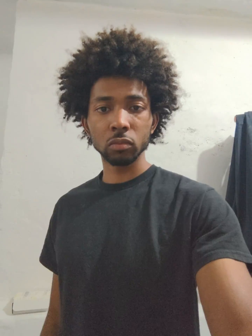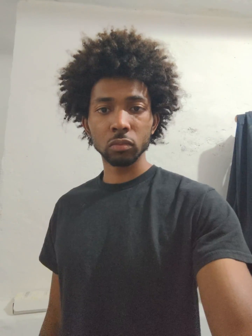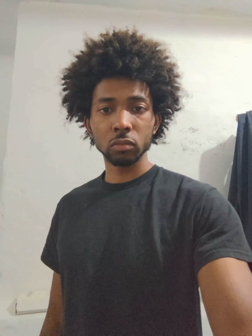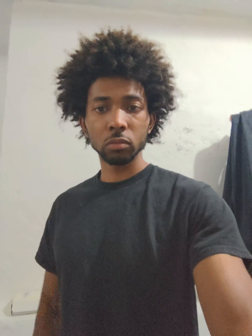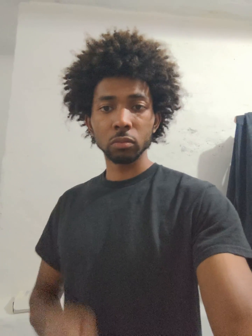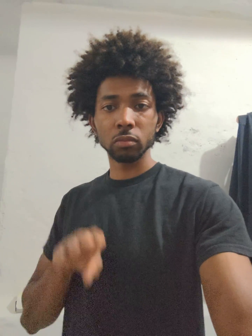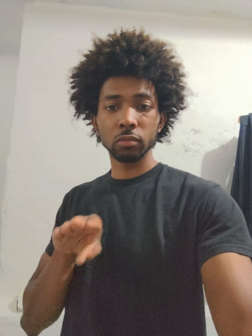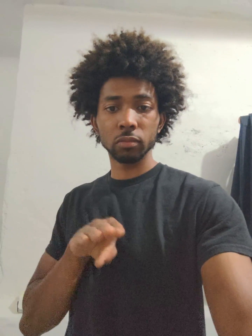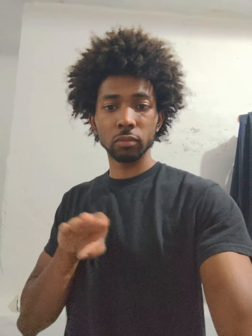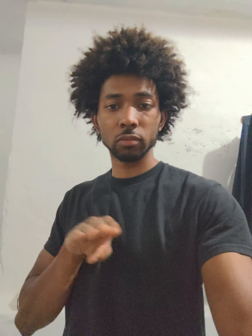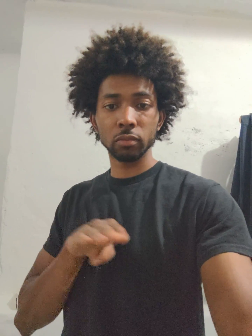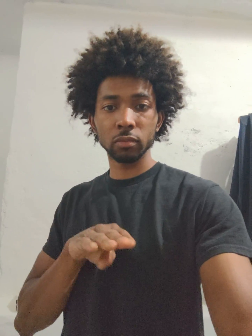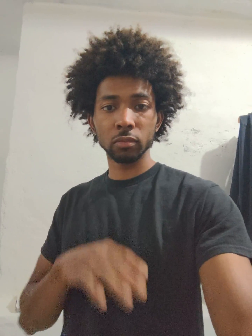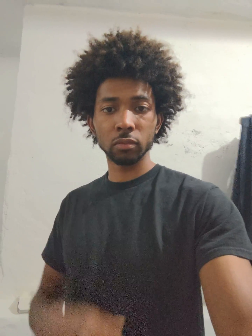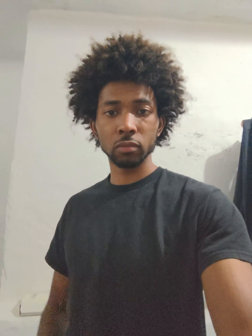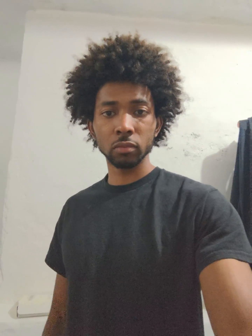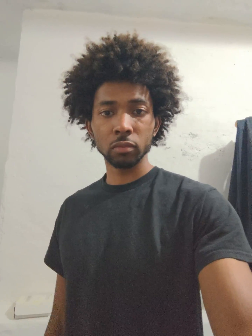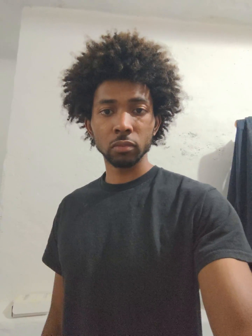boots